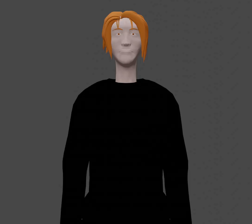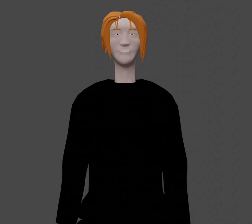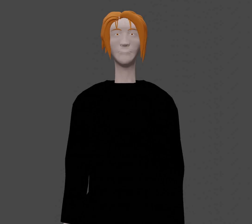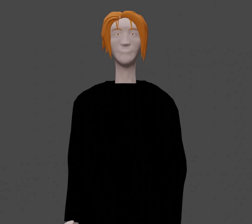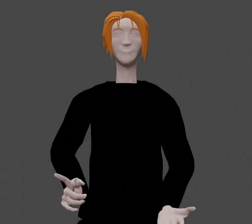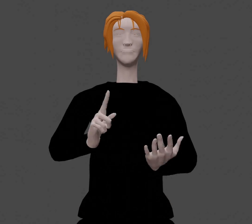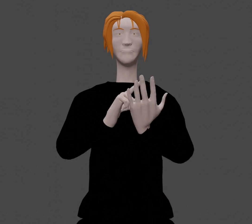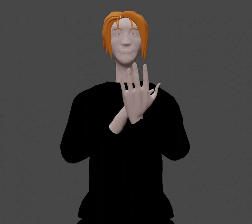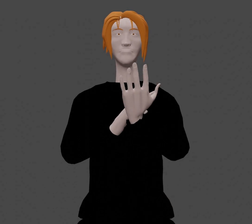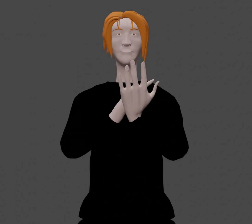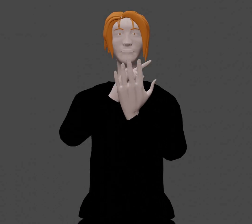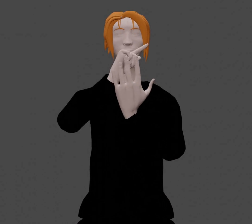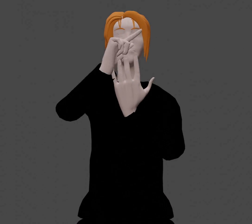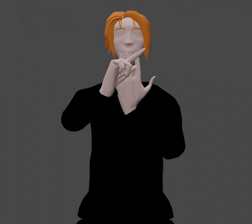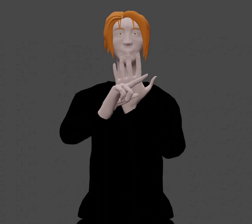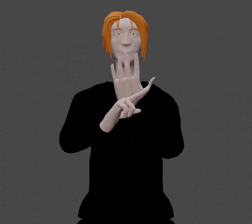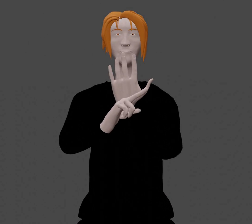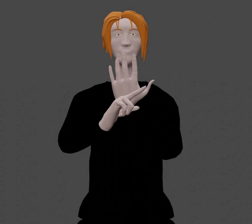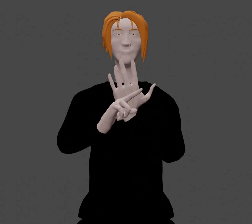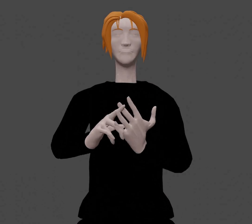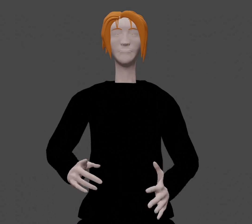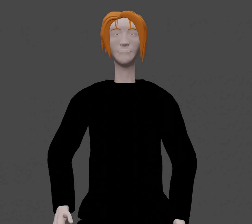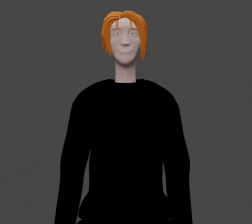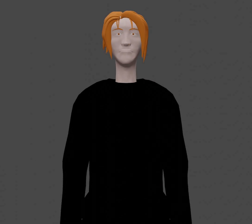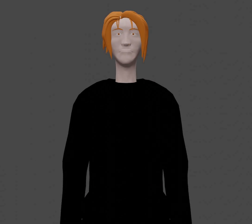August